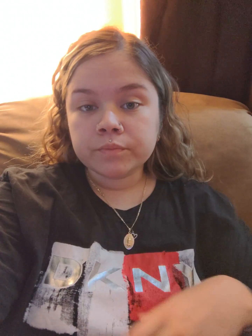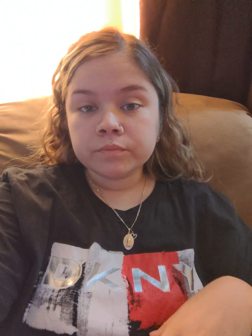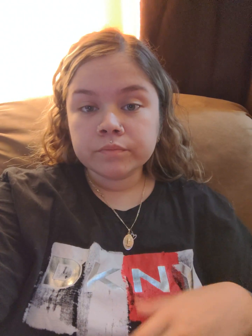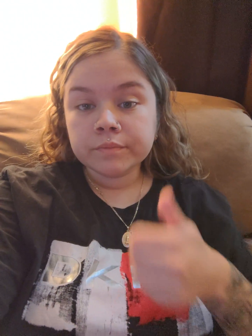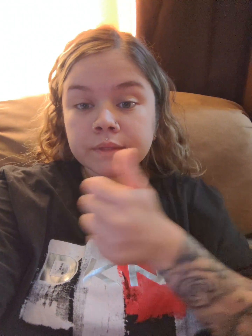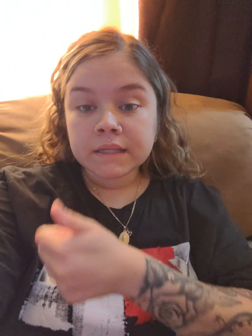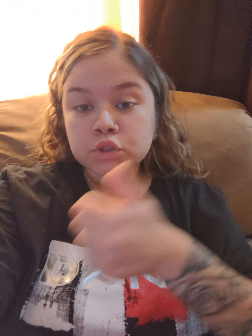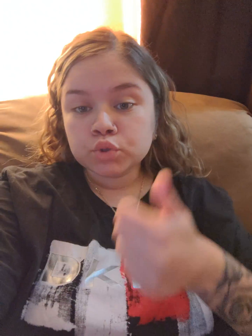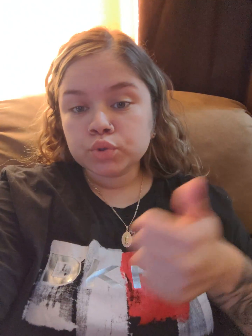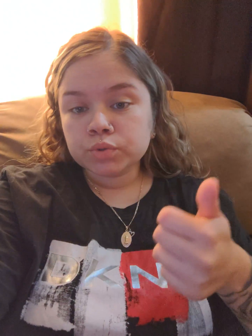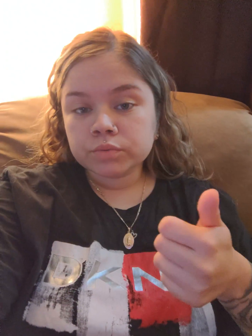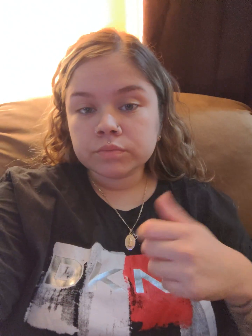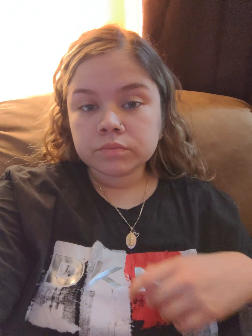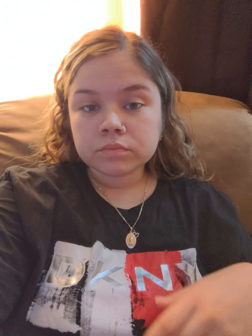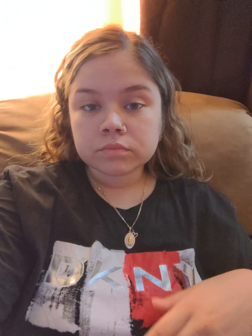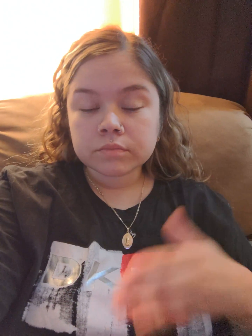each